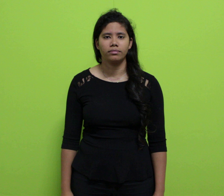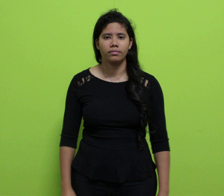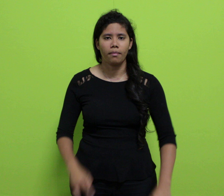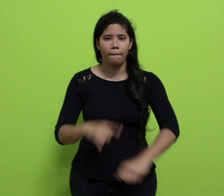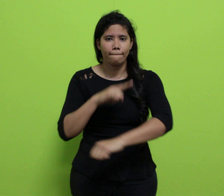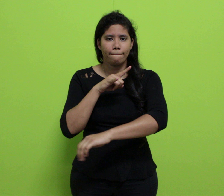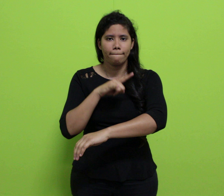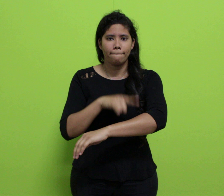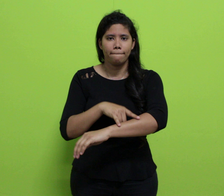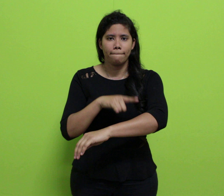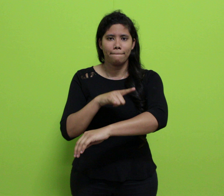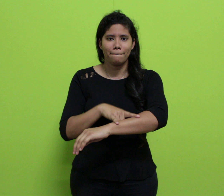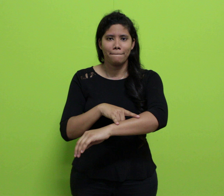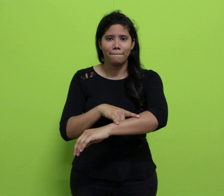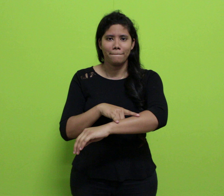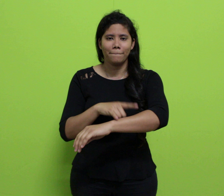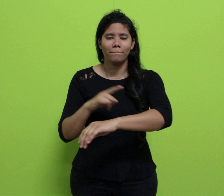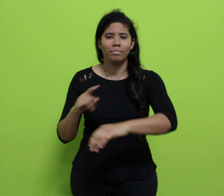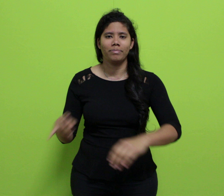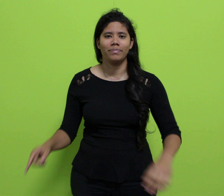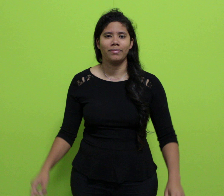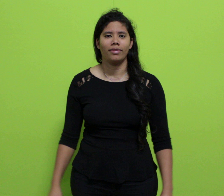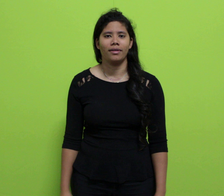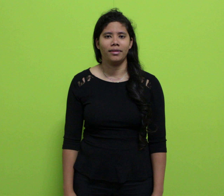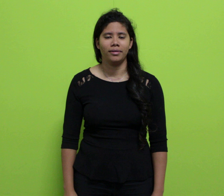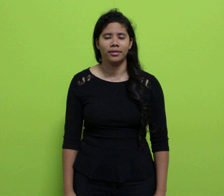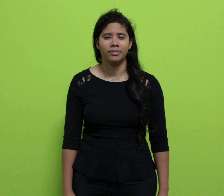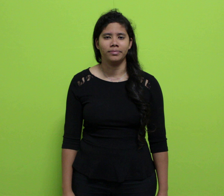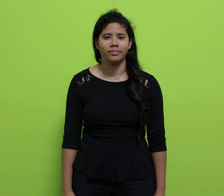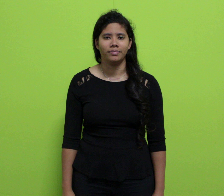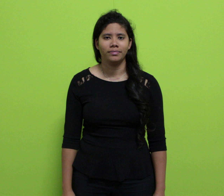banheiro